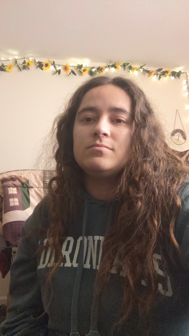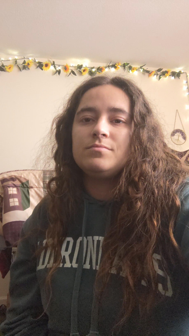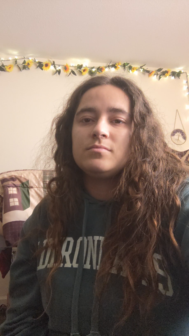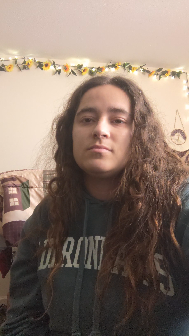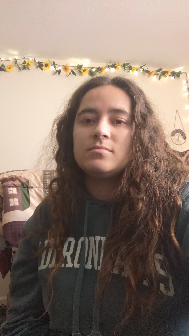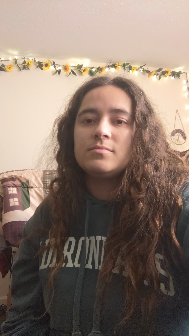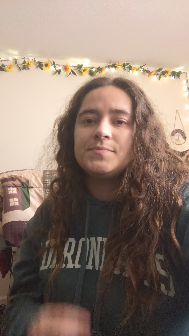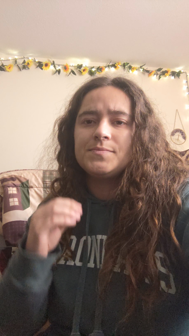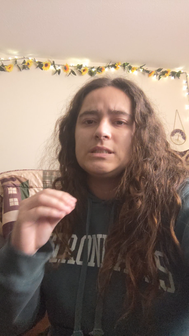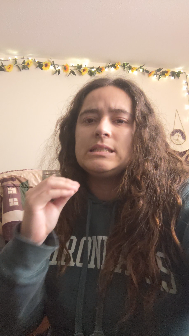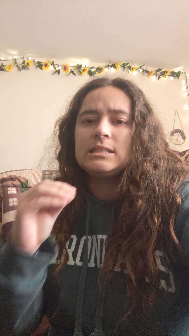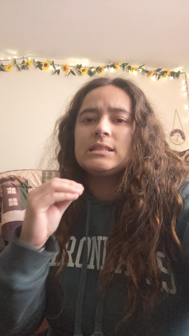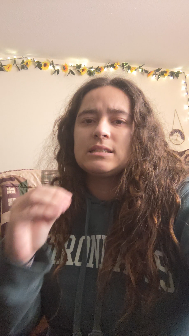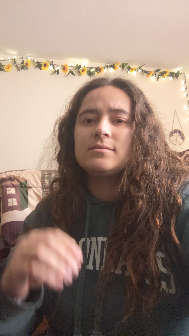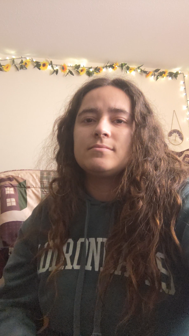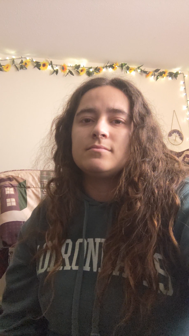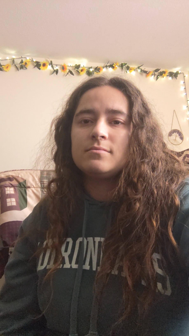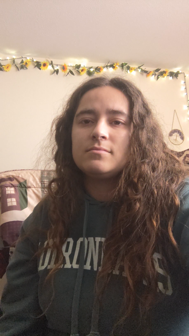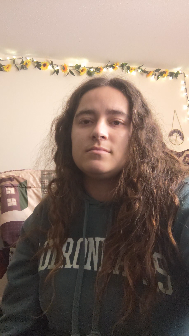fix